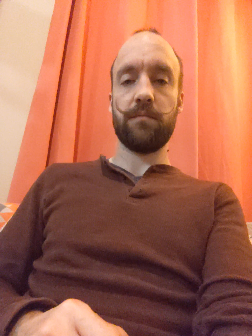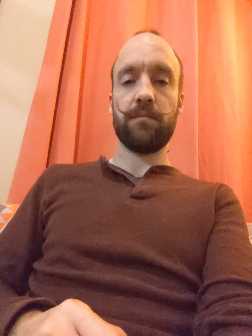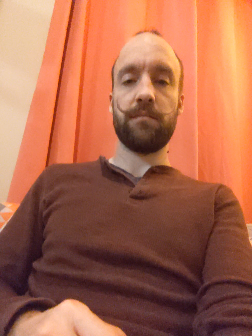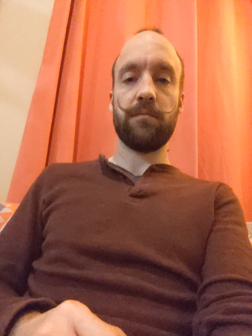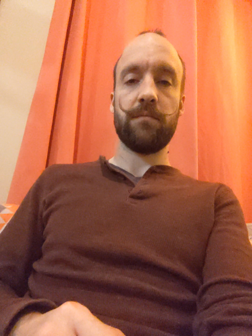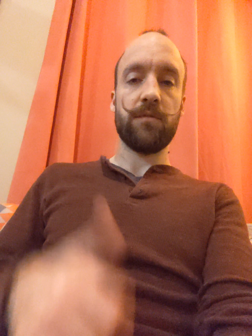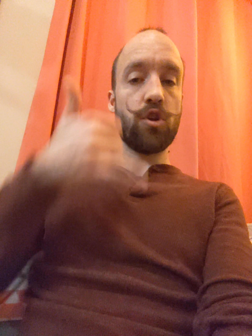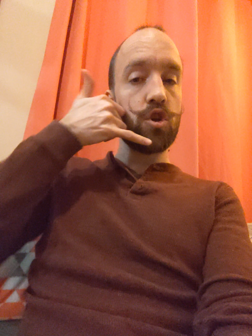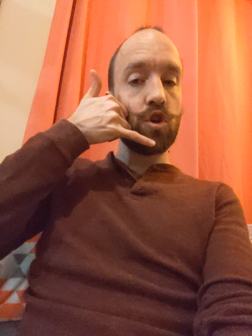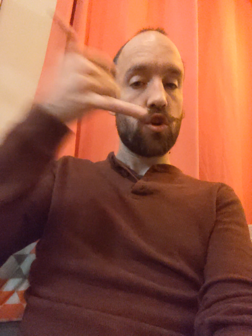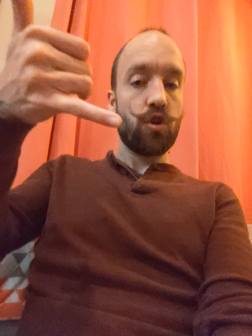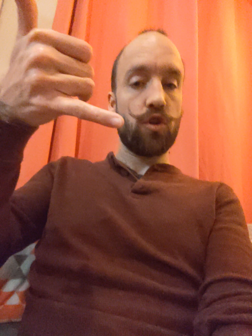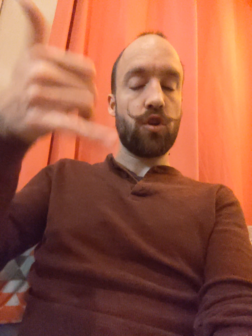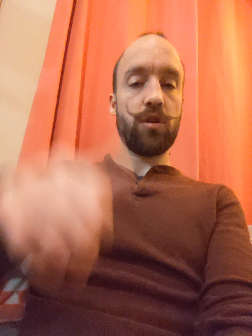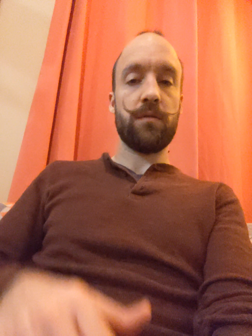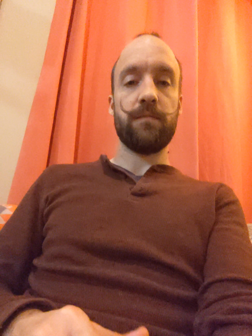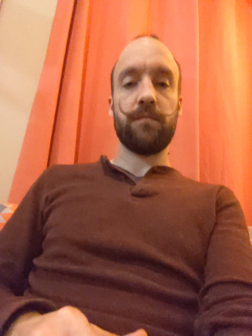call on the phone